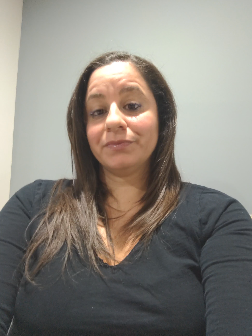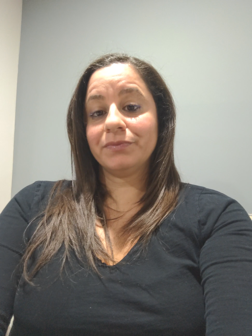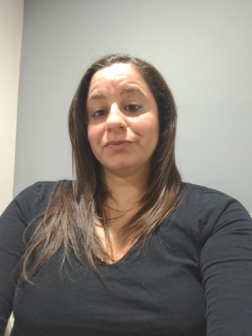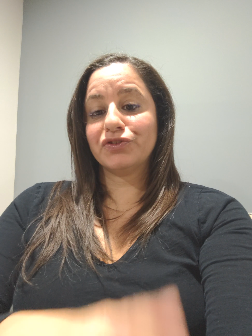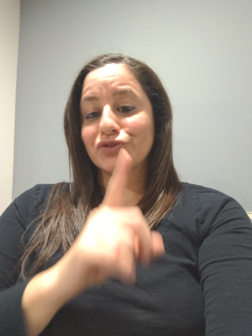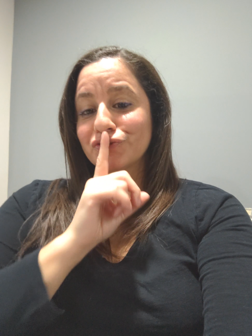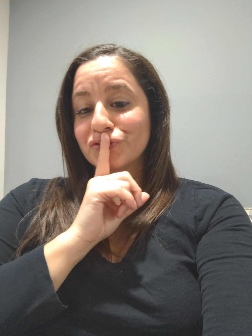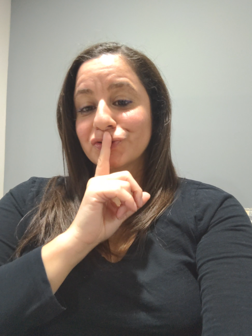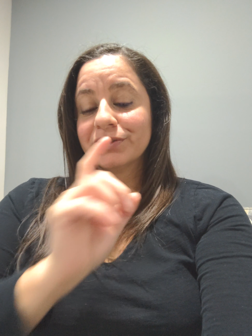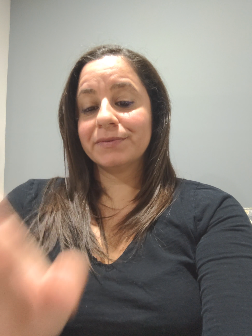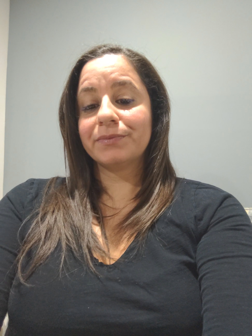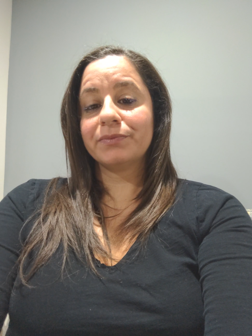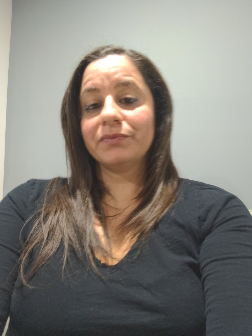shhh